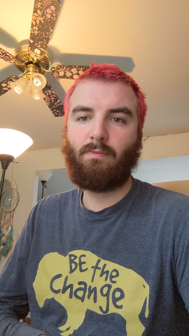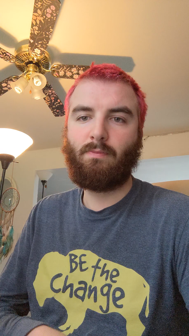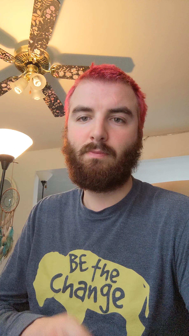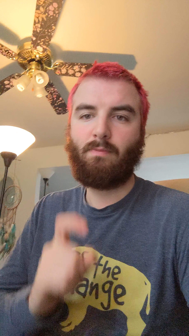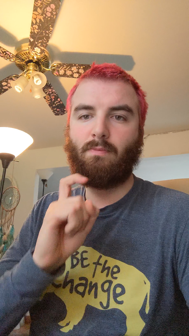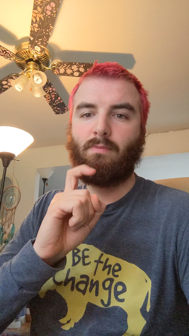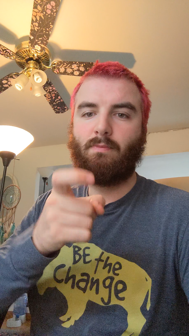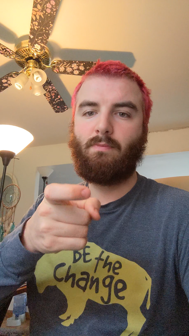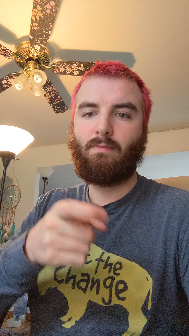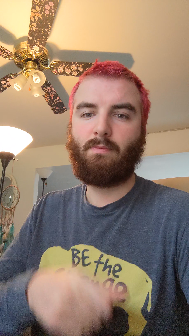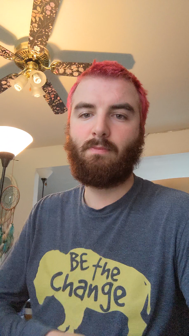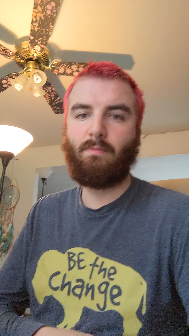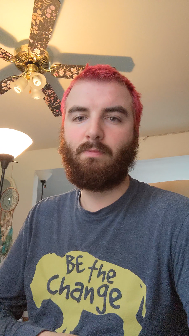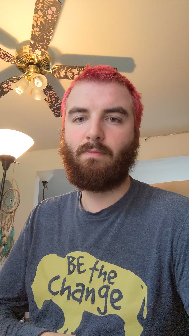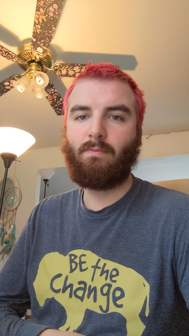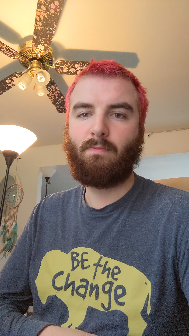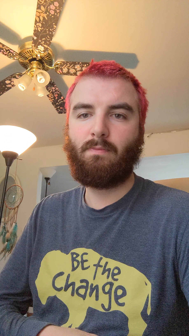present